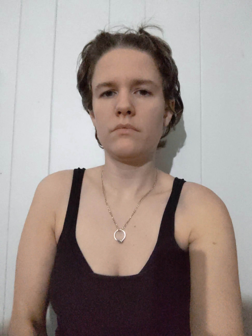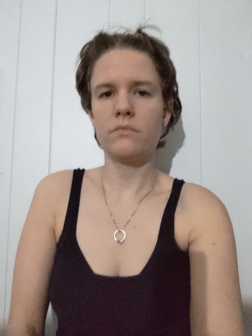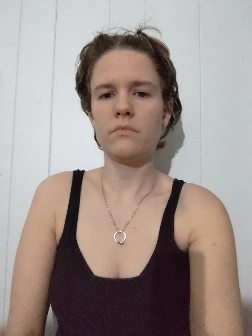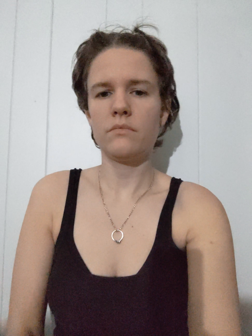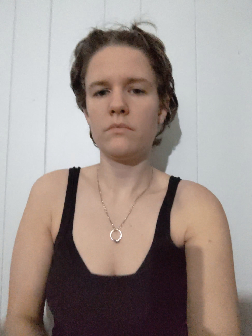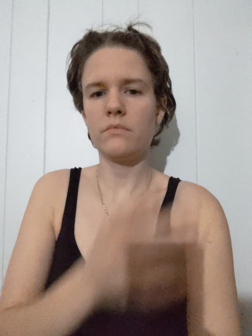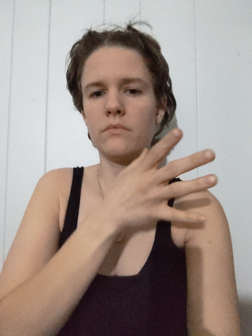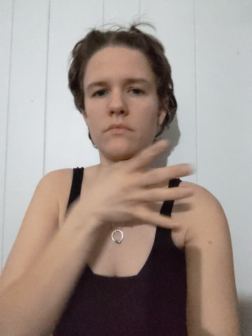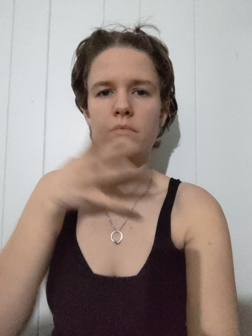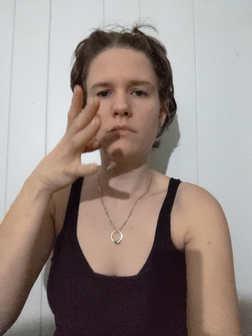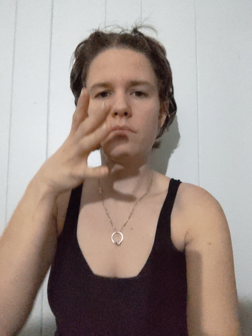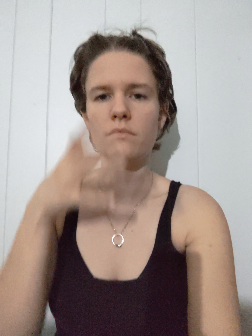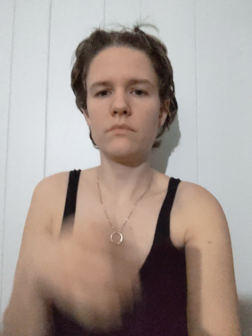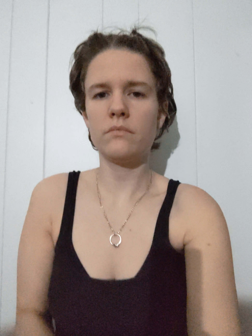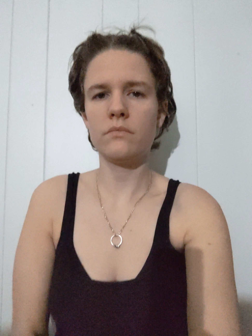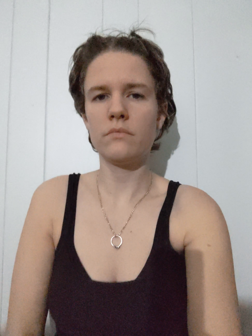farm